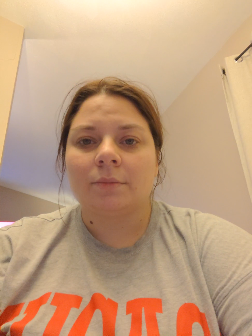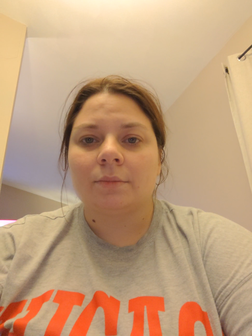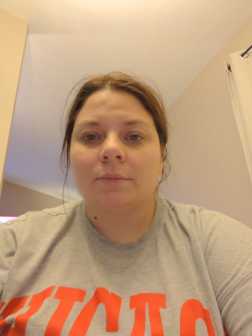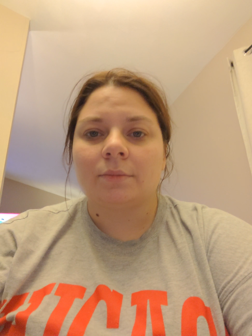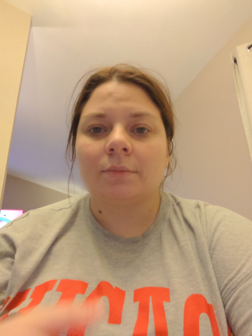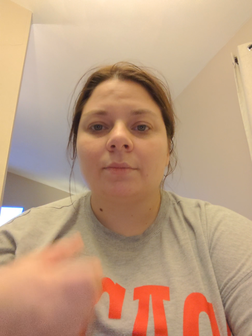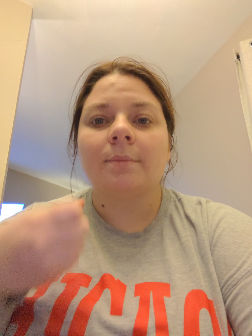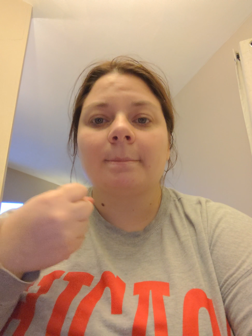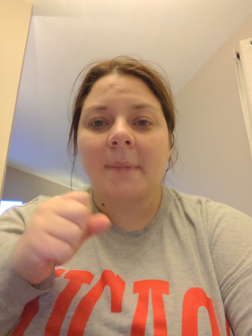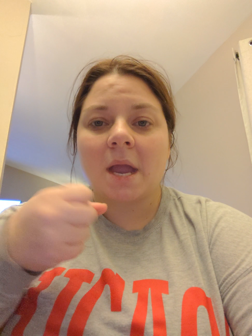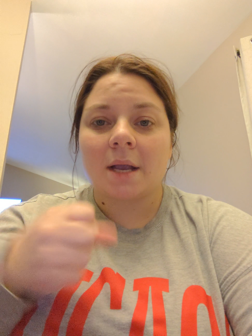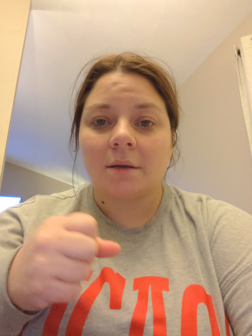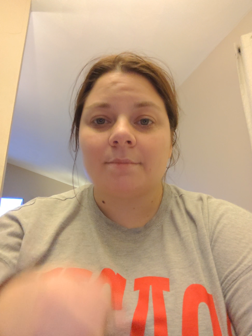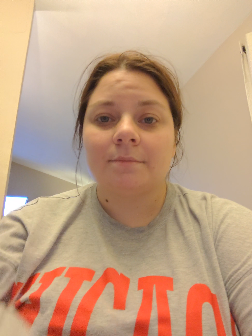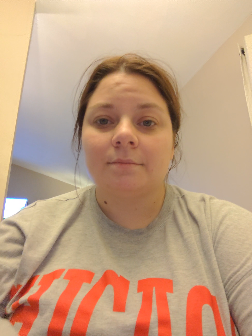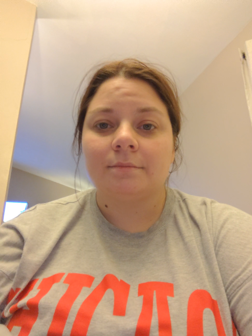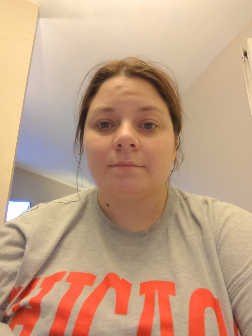make